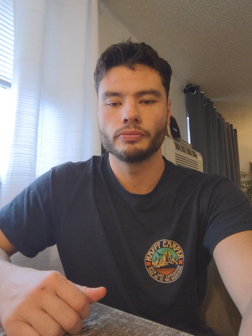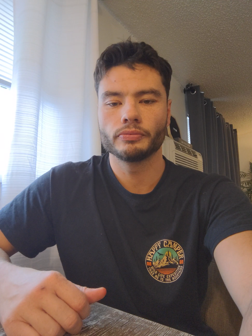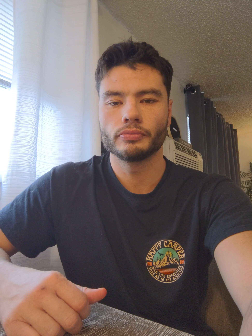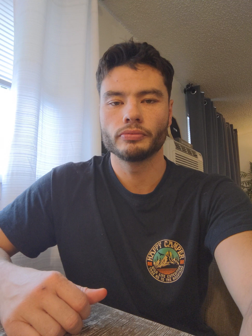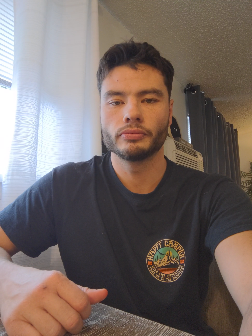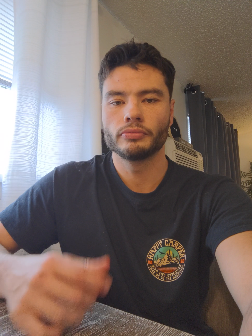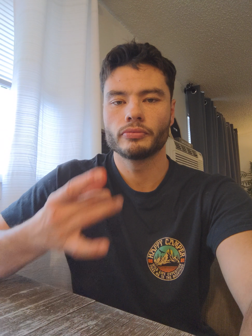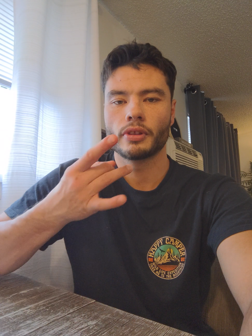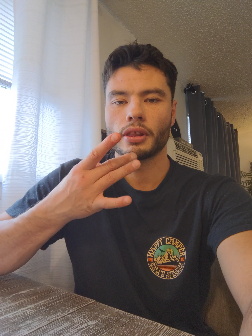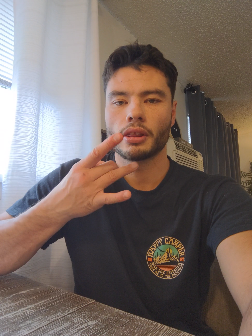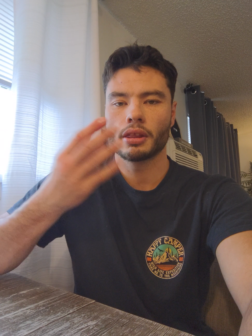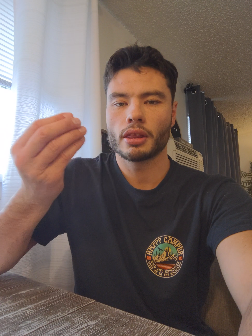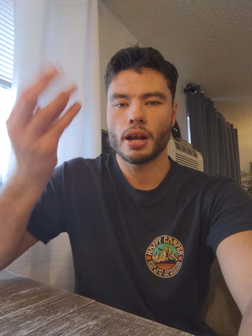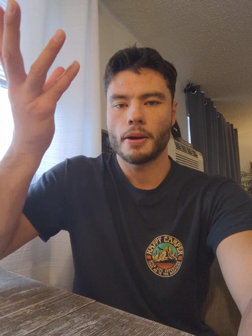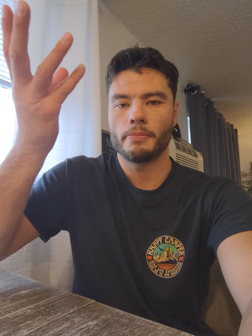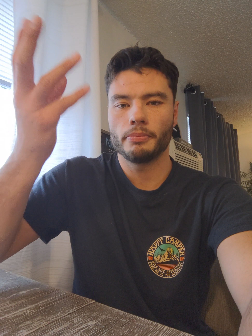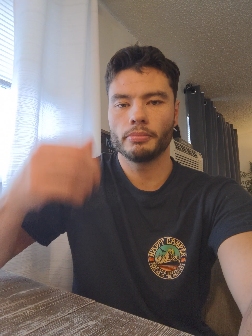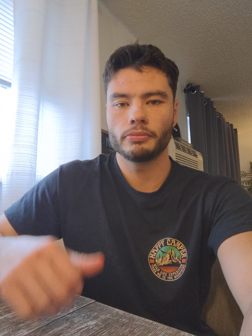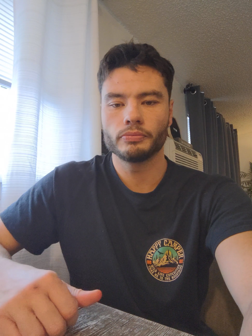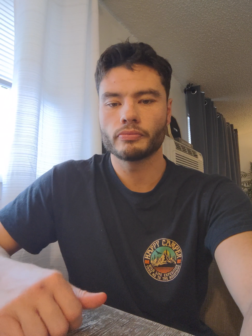lamp